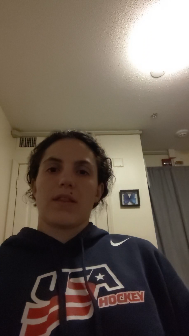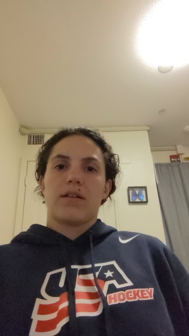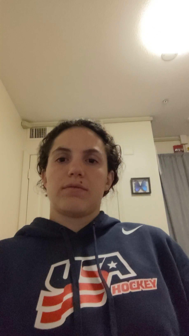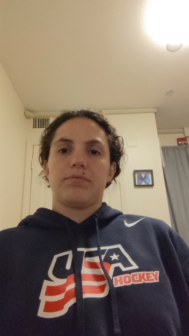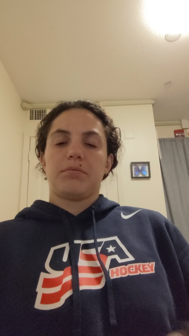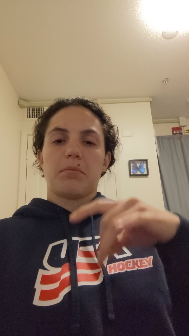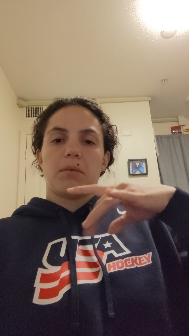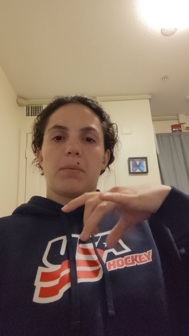pumpkin